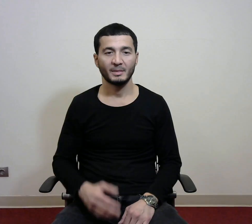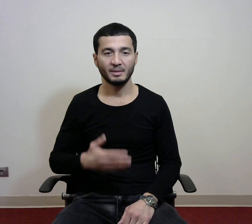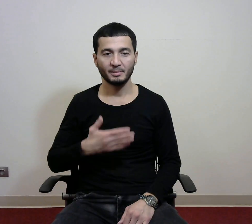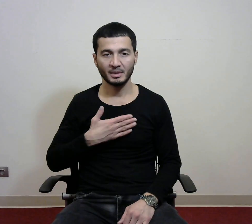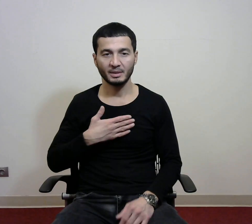mənim